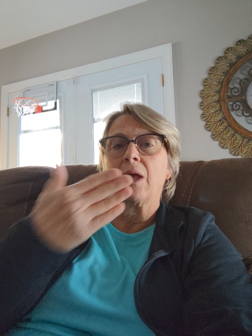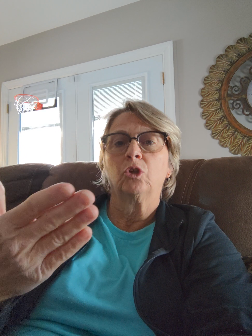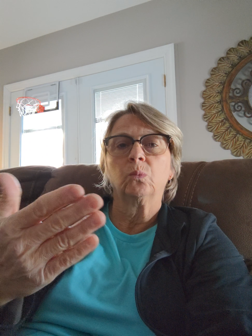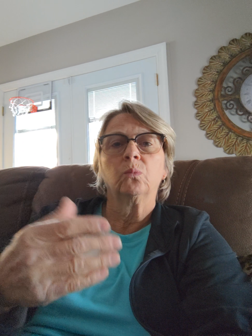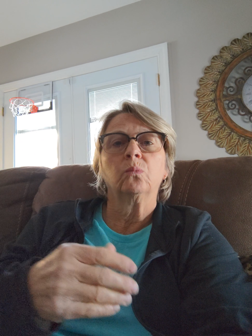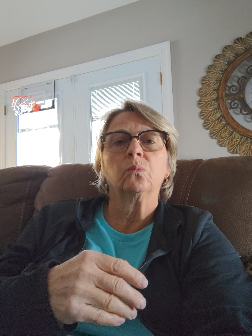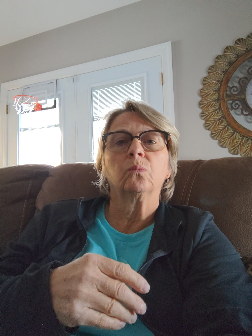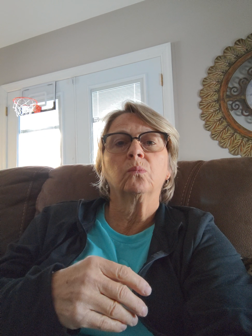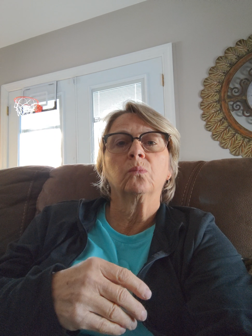thank you